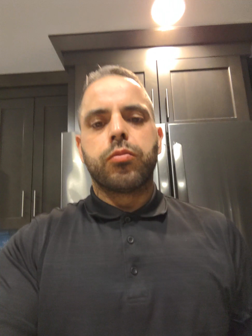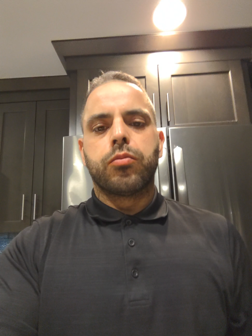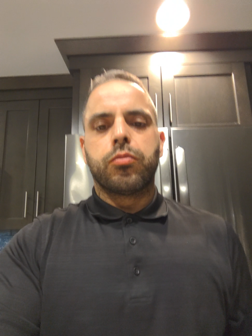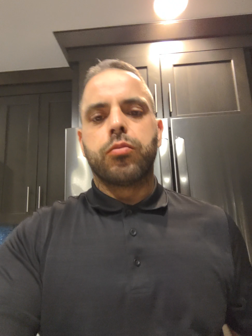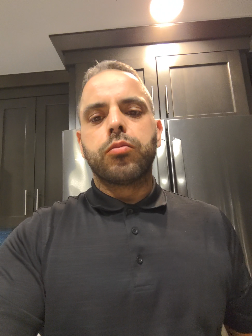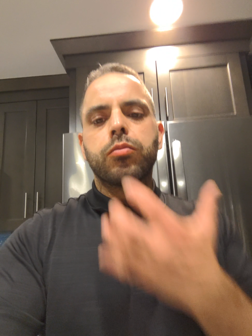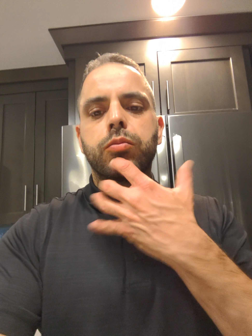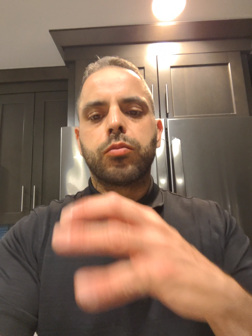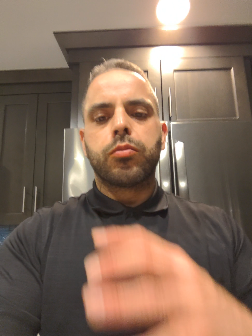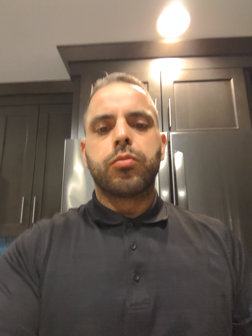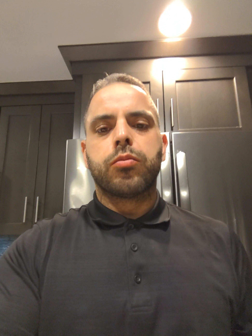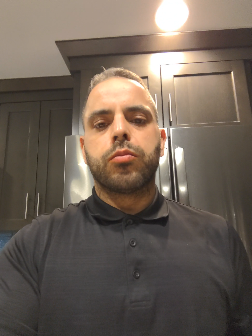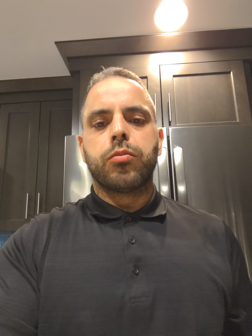hot